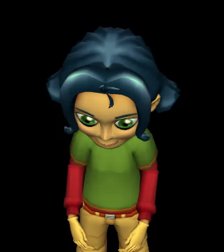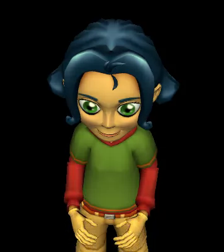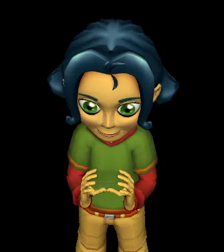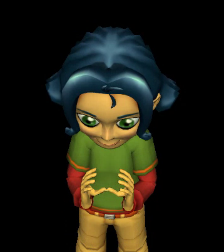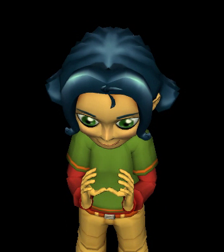عالِم